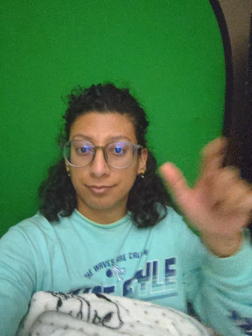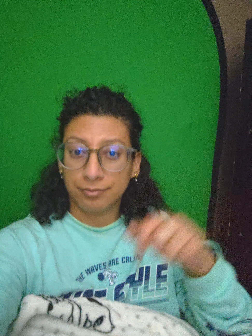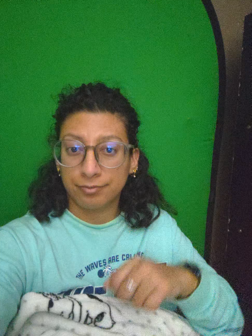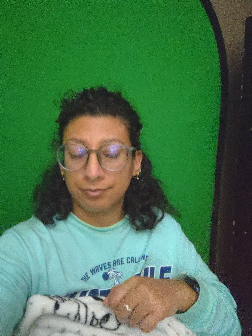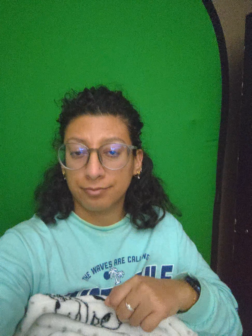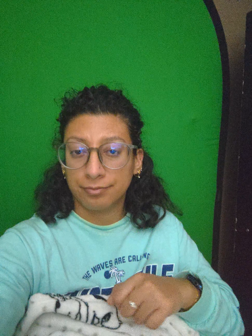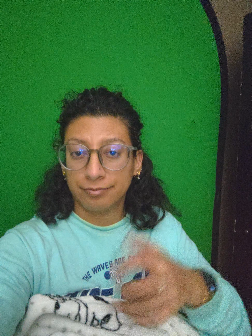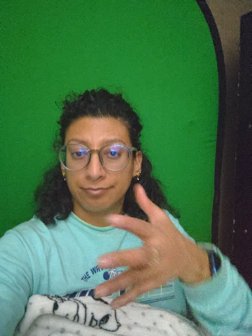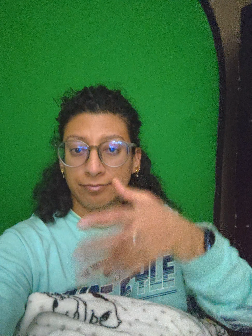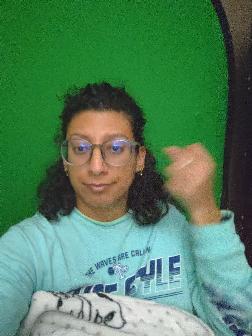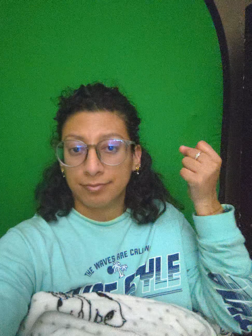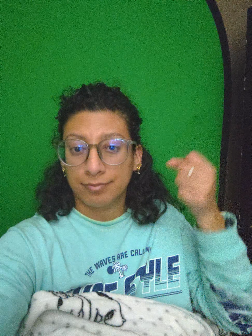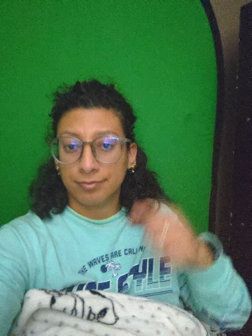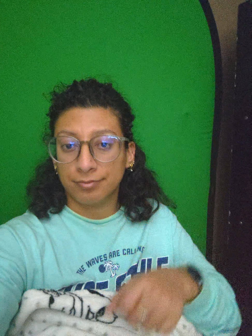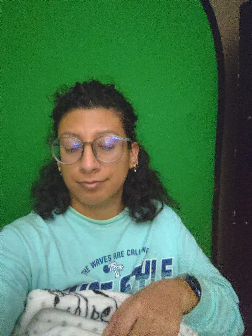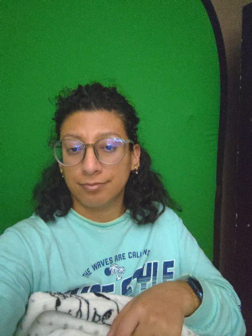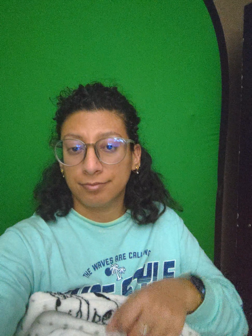fast